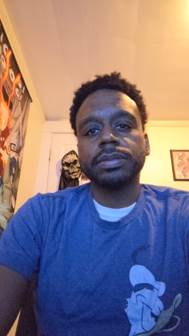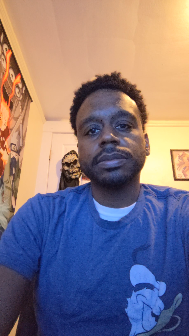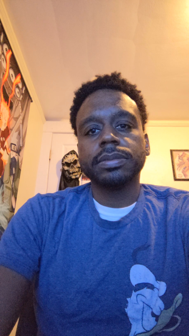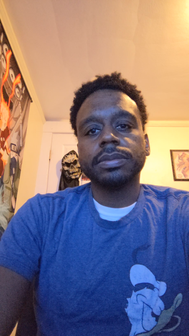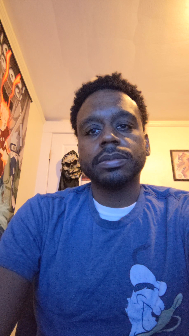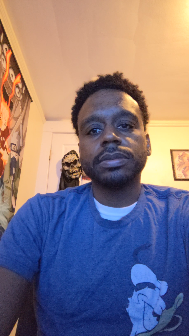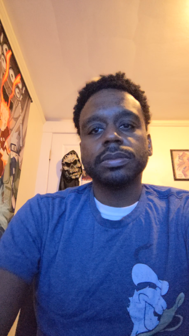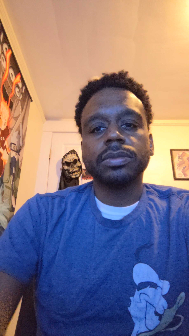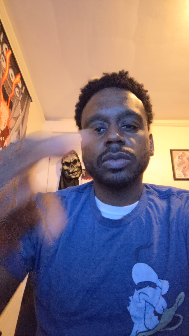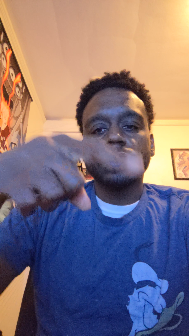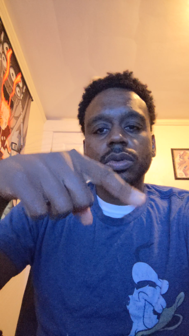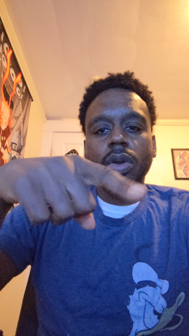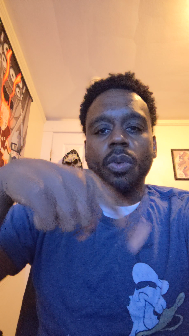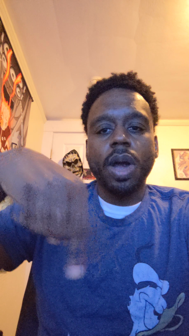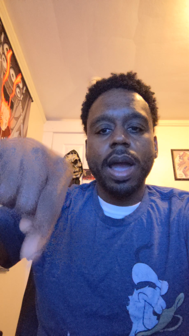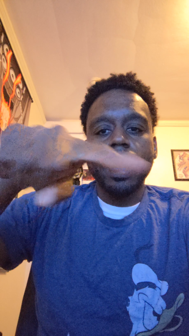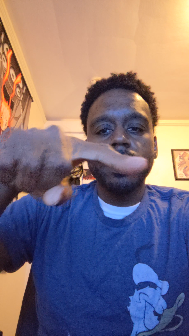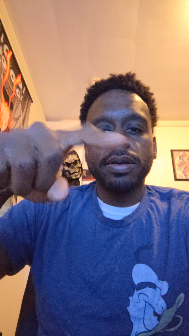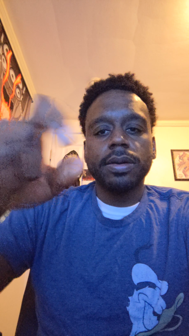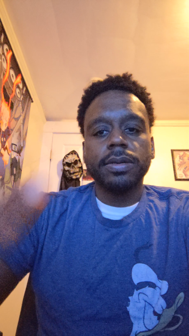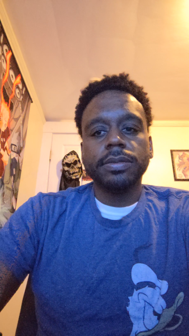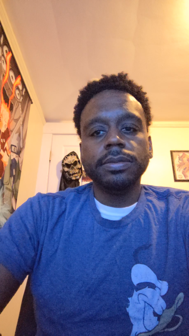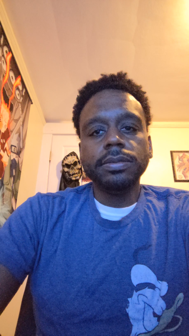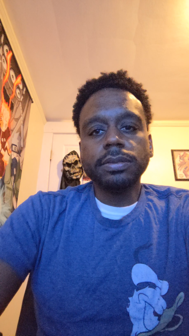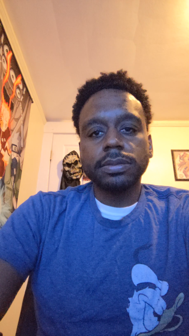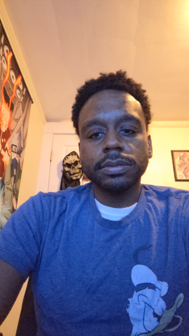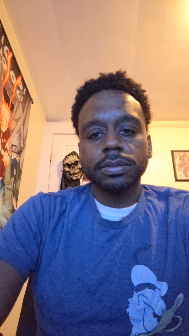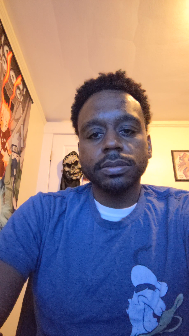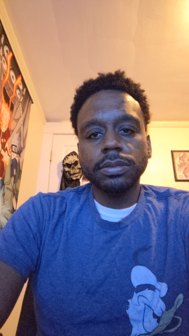around